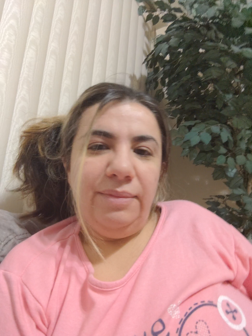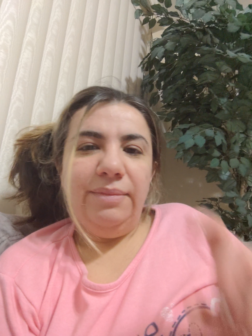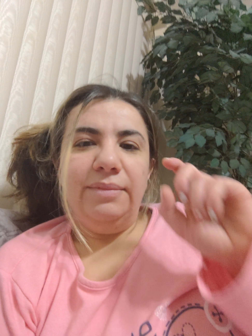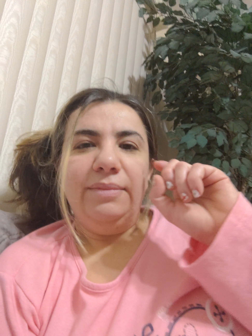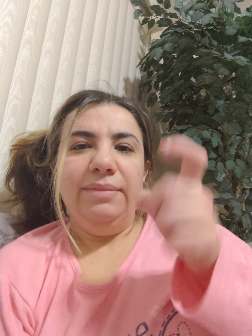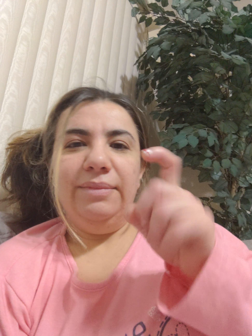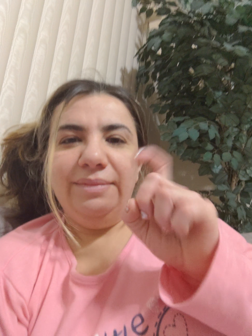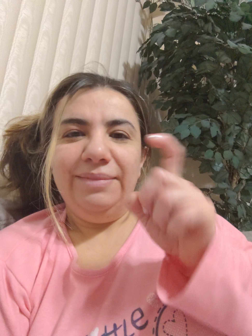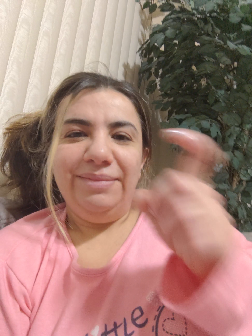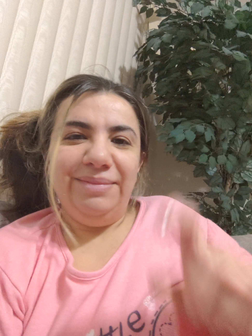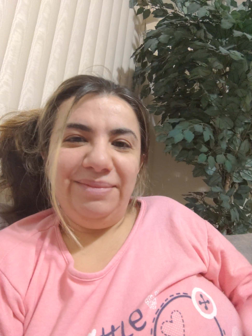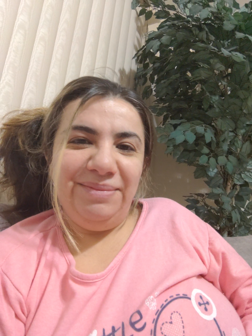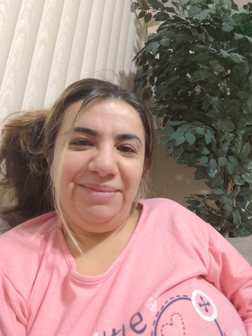gift